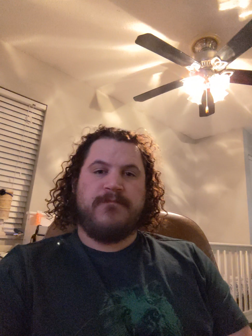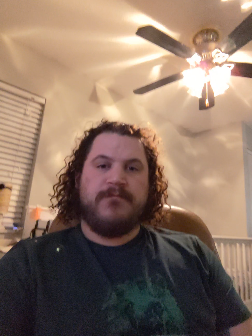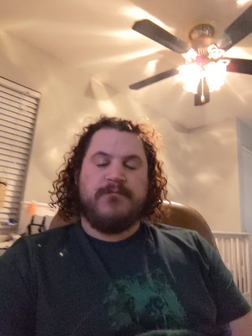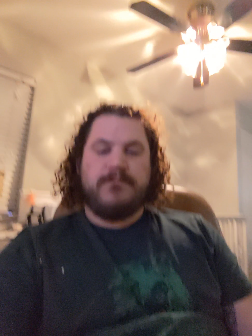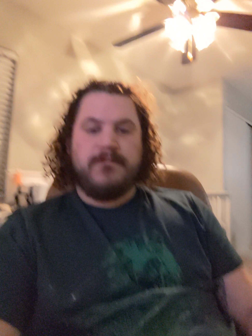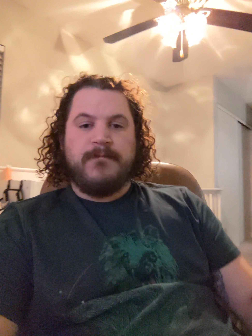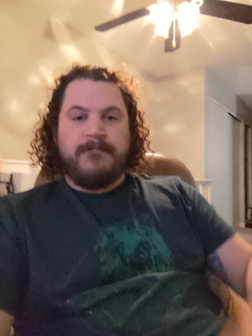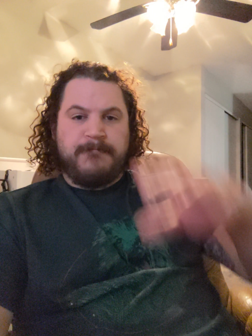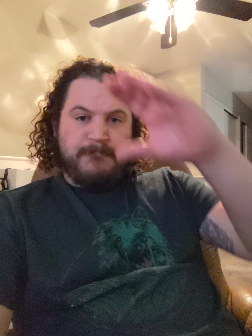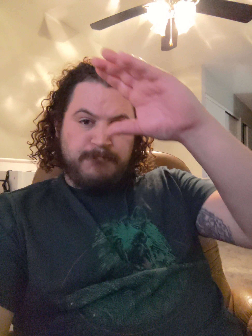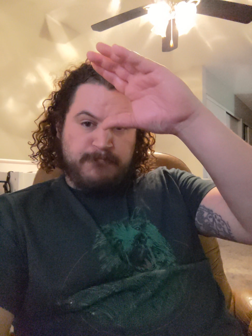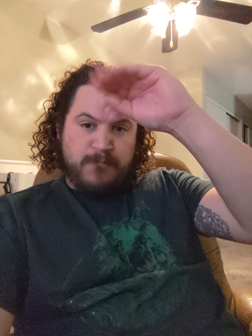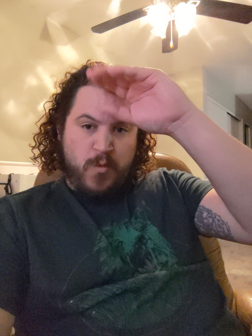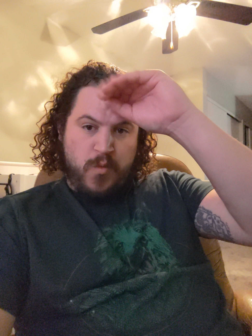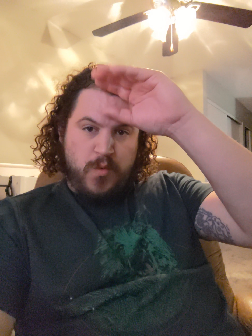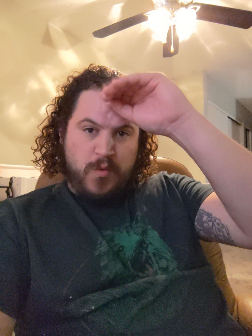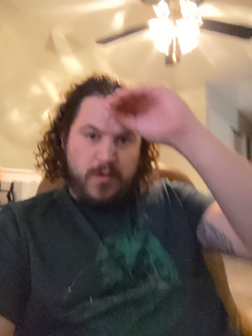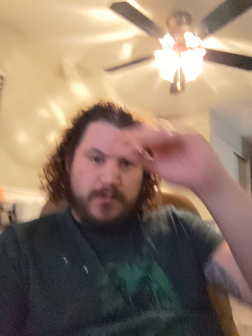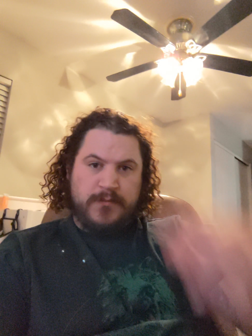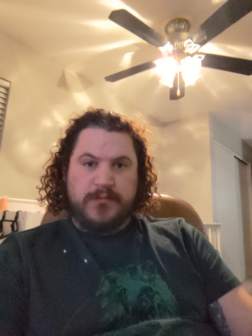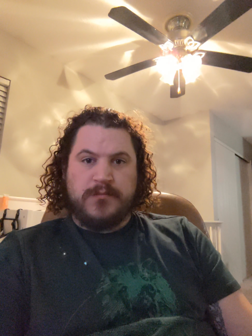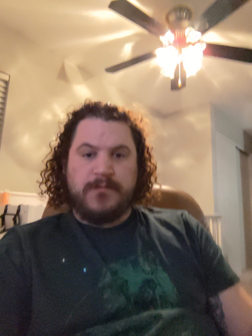boy